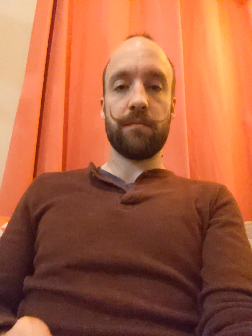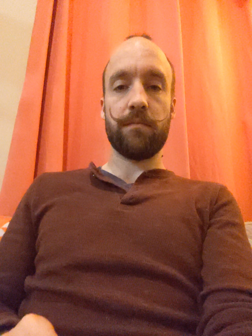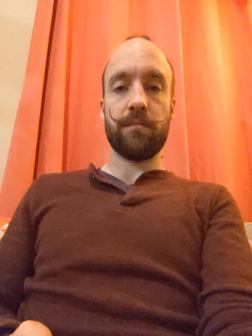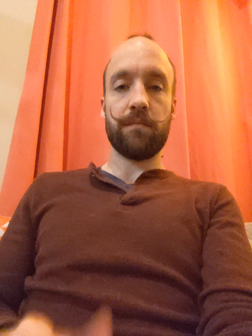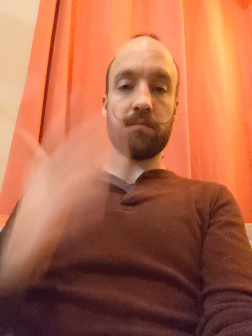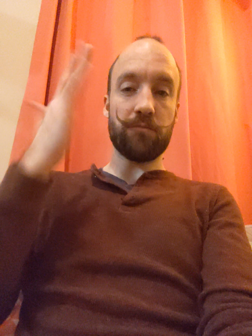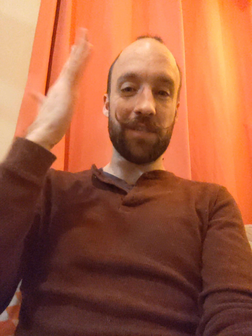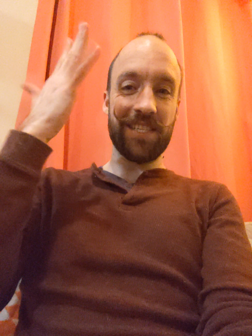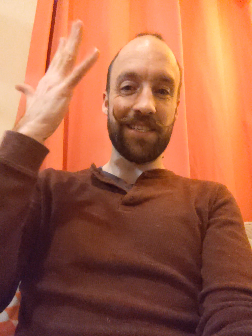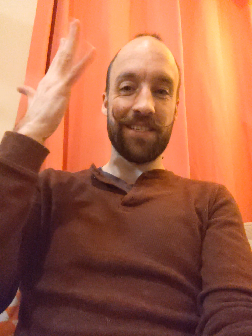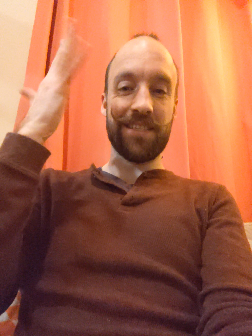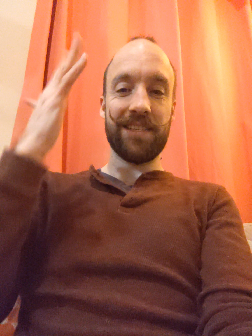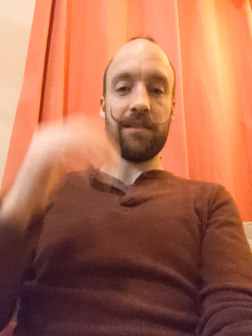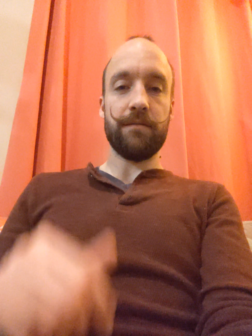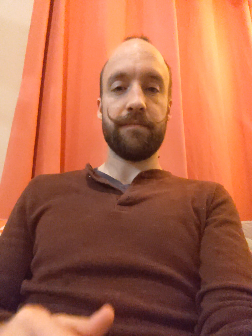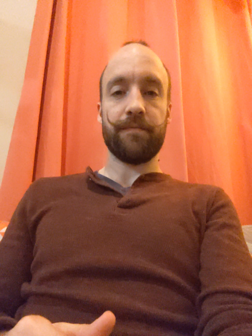tree